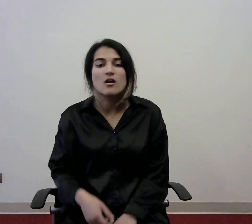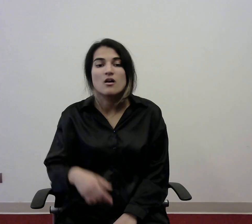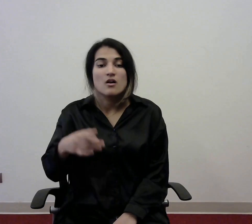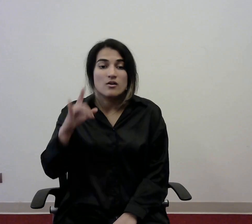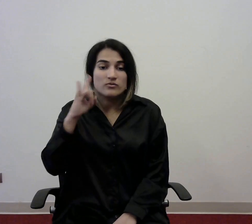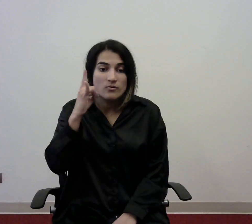uşaq